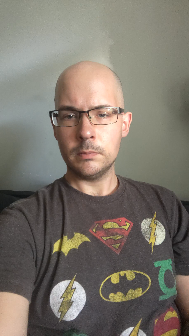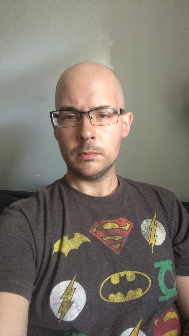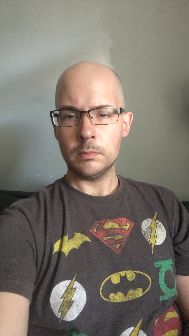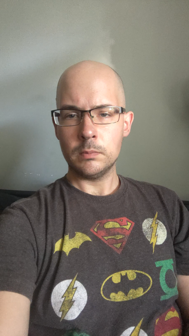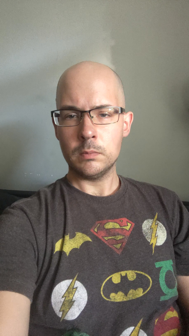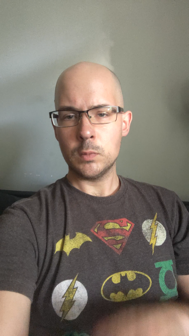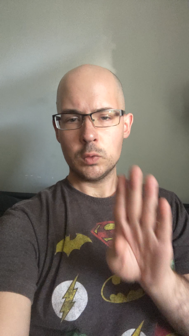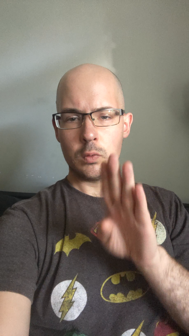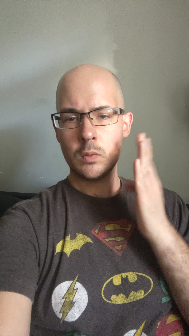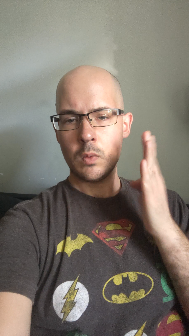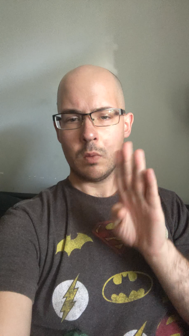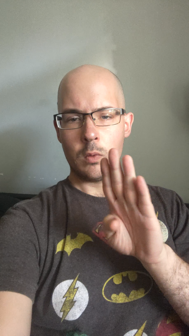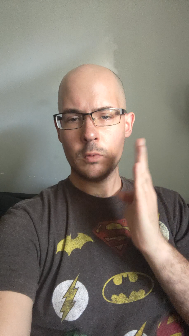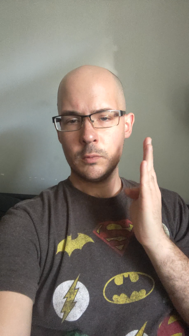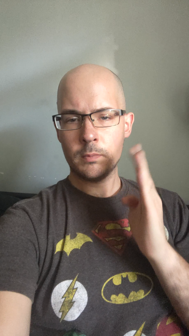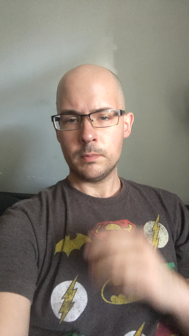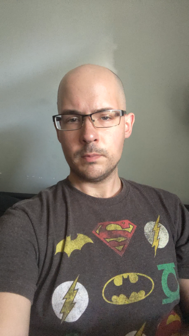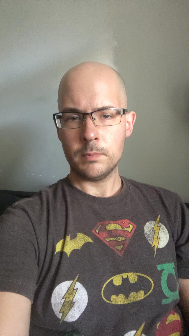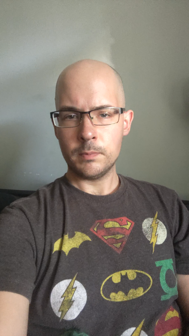door